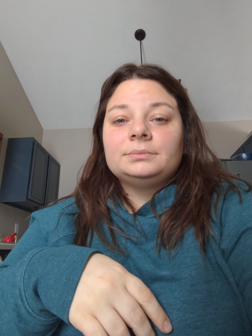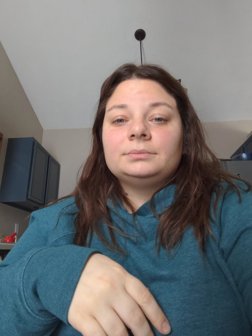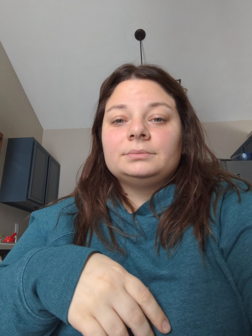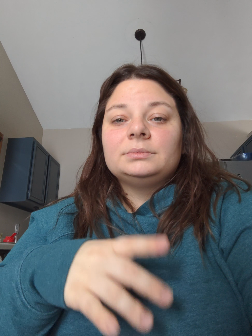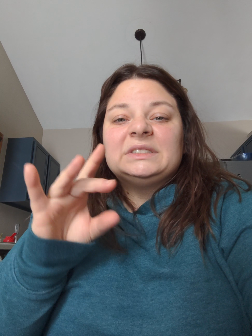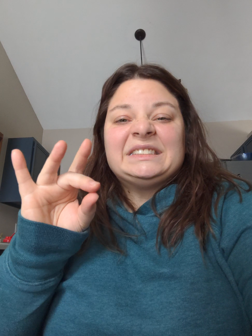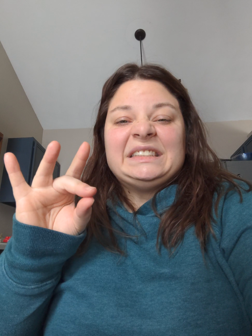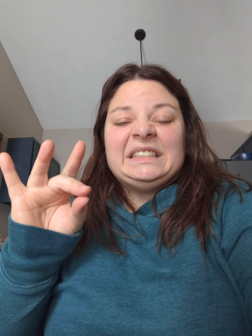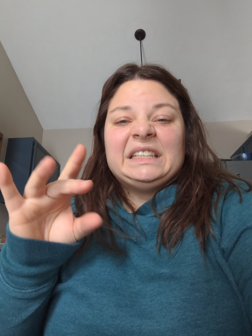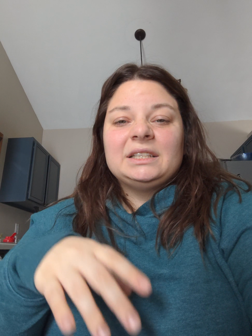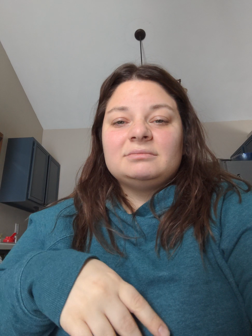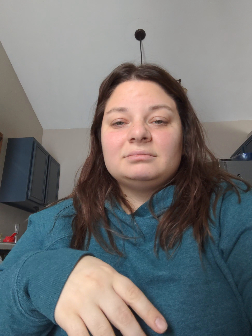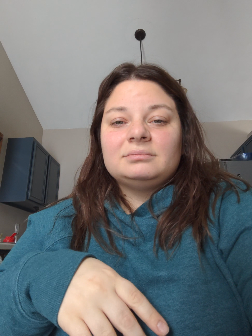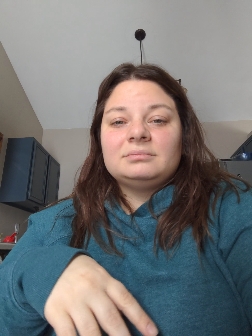sticky